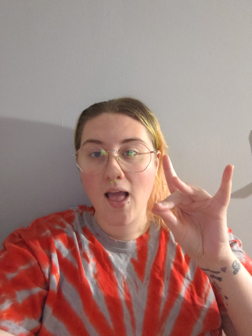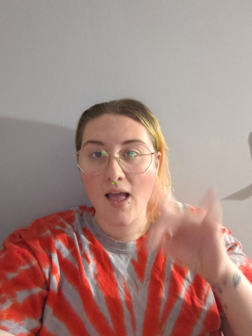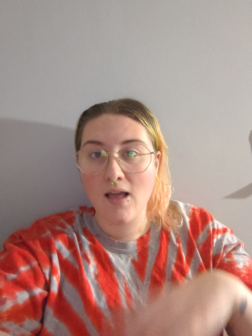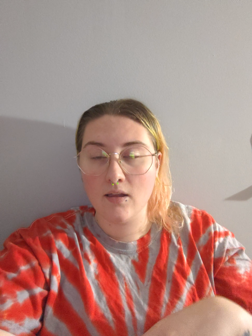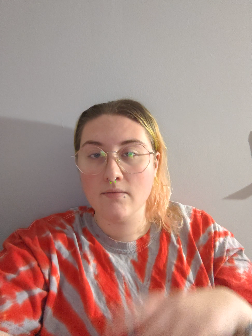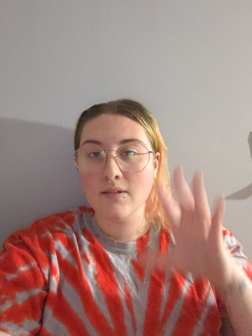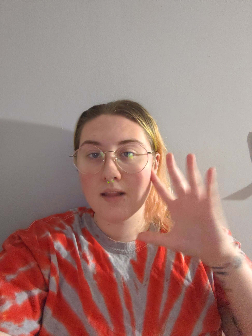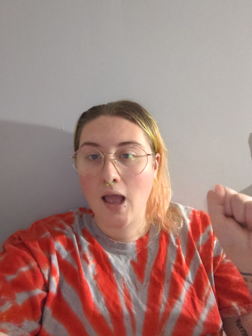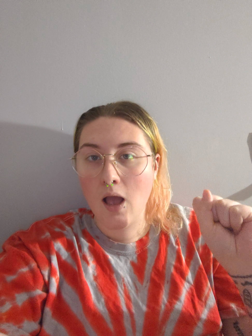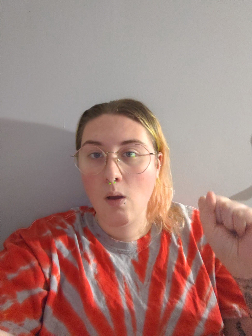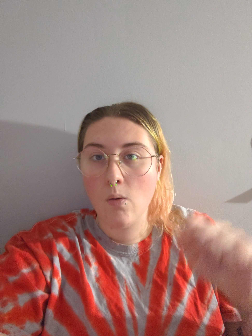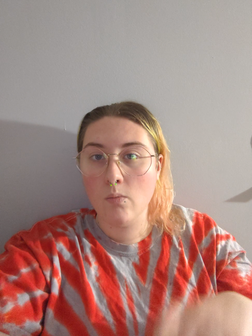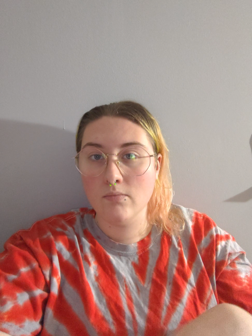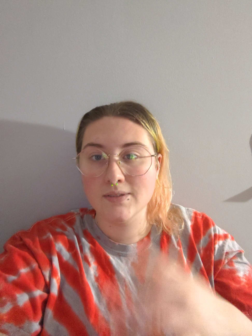loud